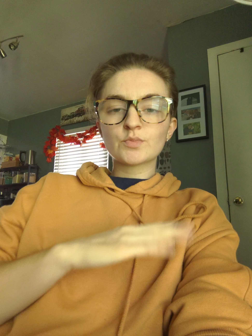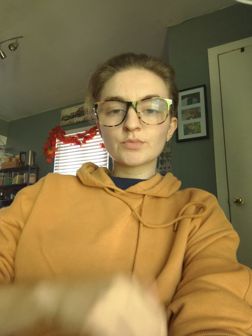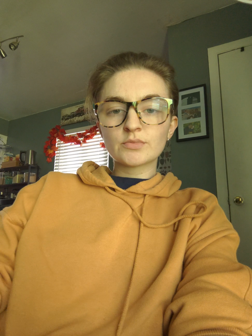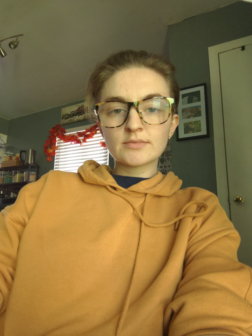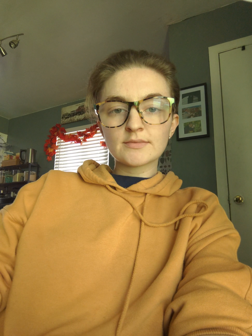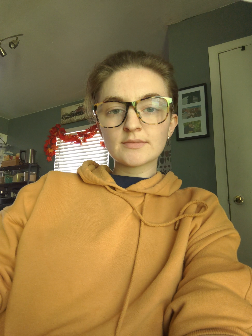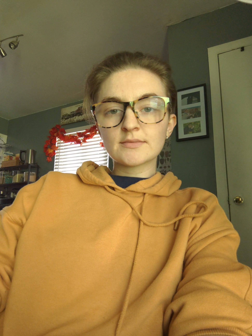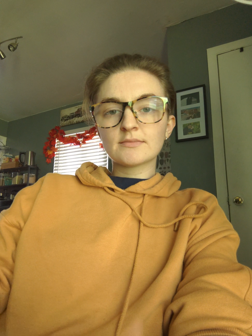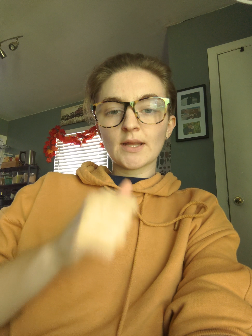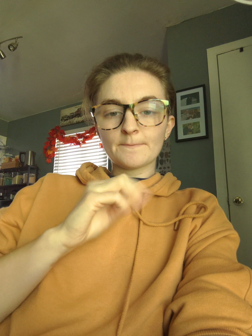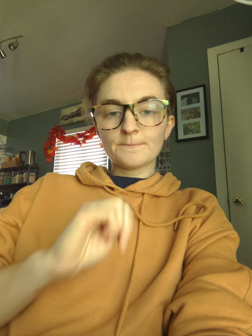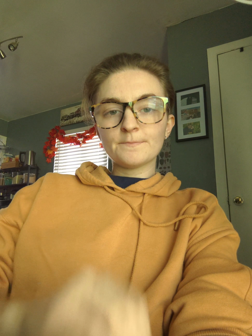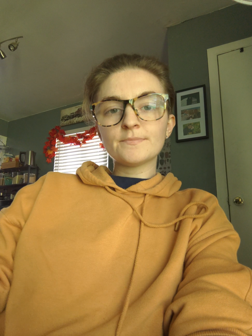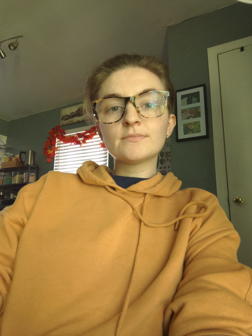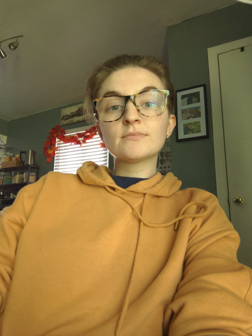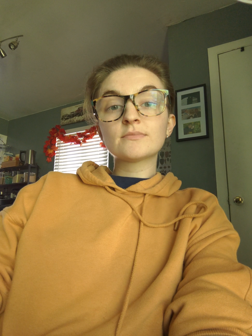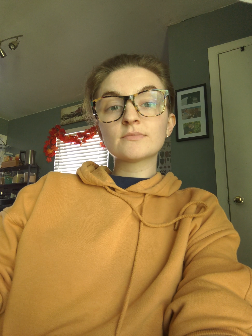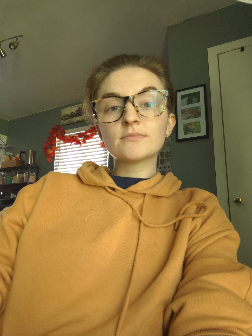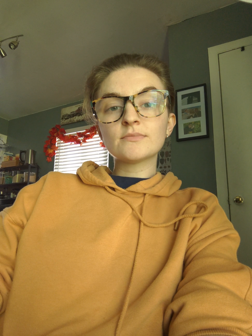am